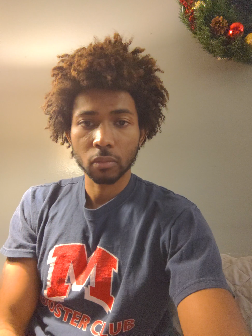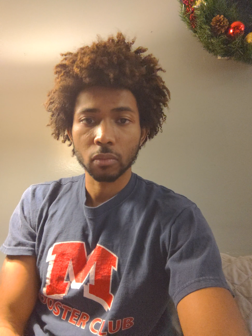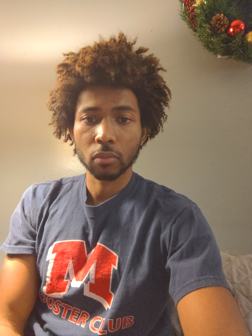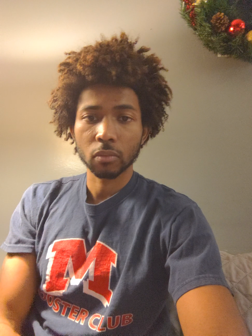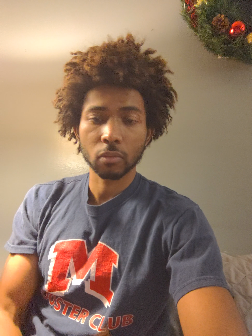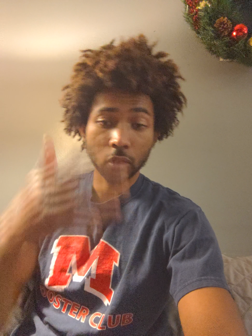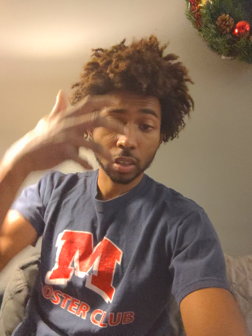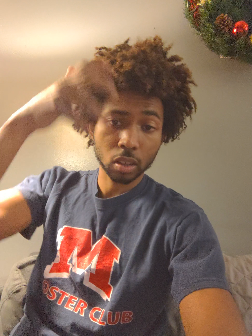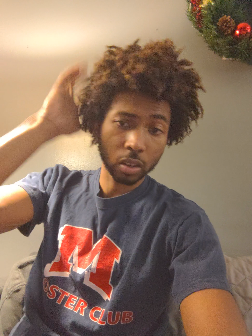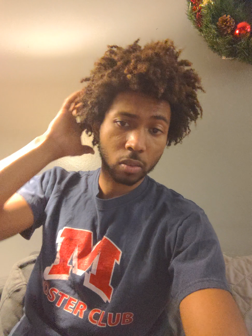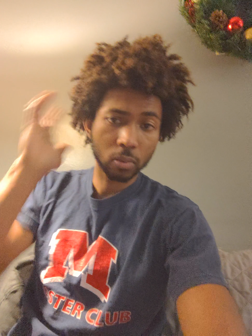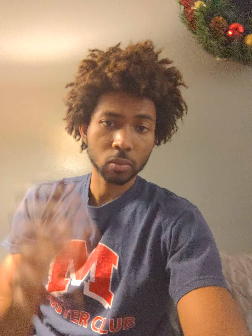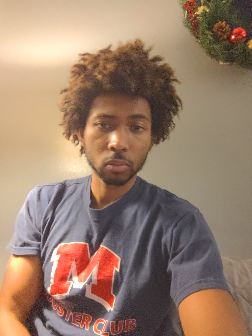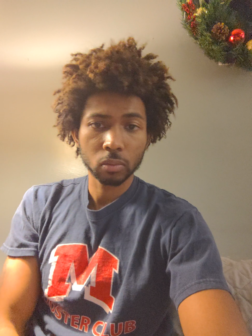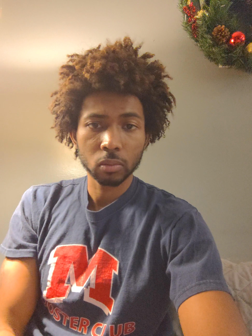lion